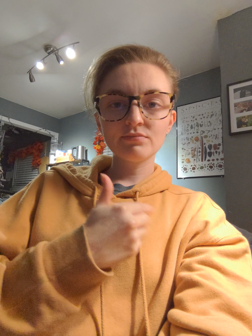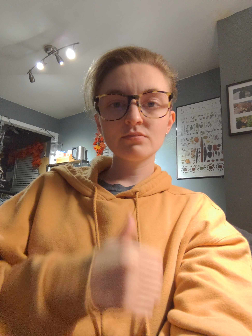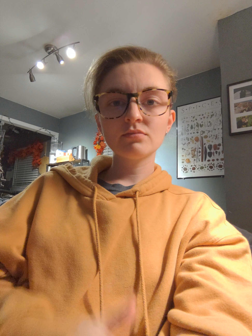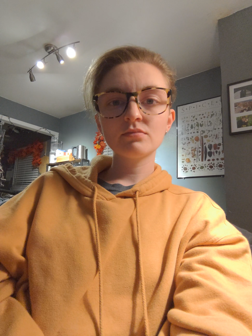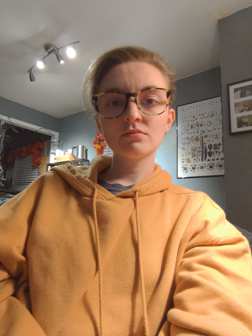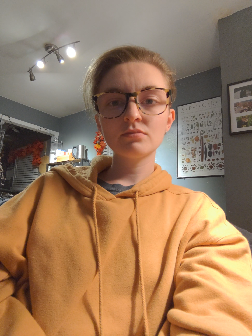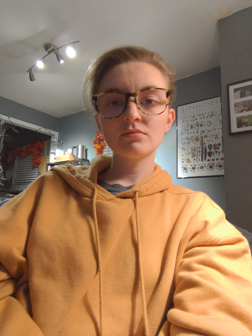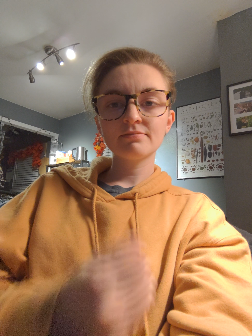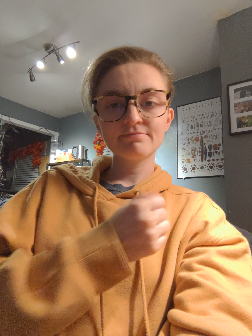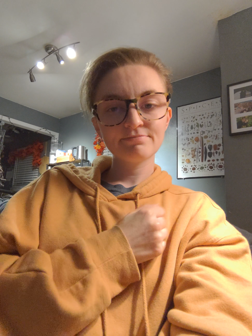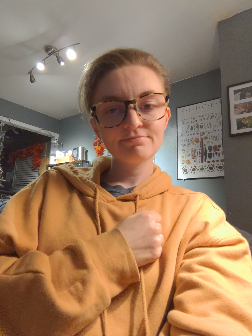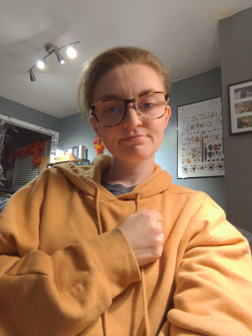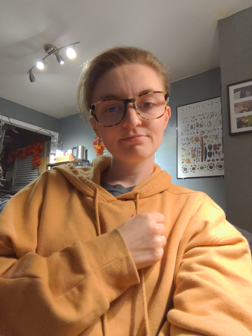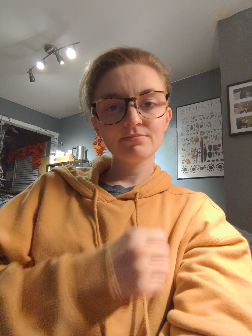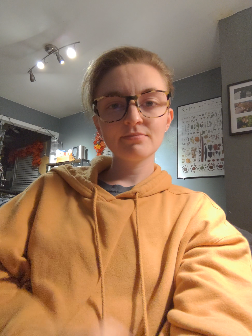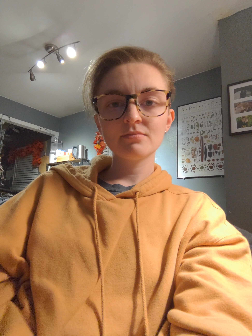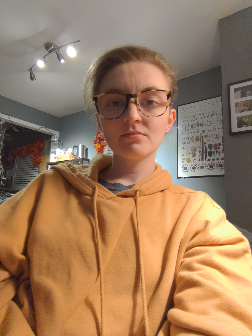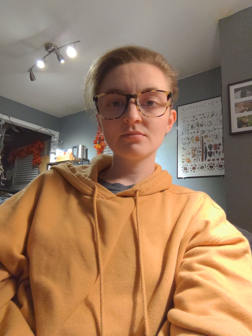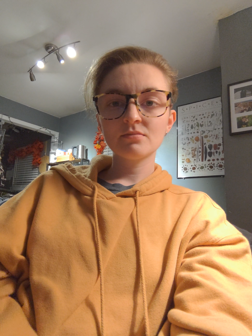hug